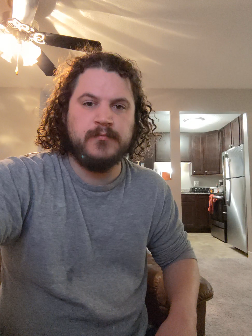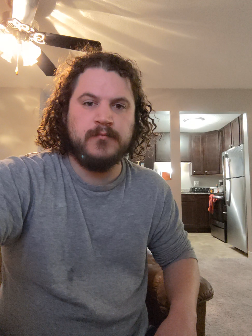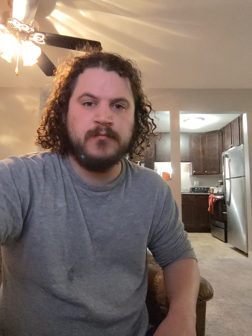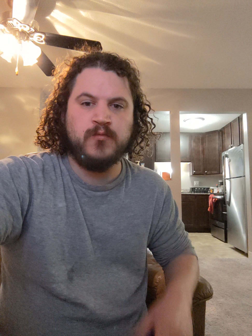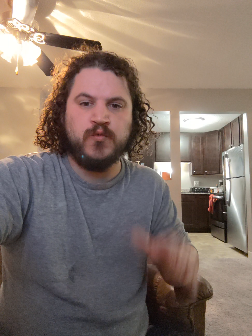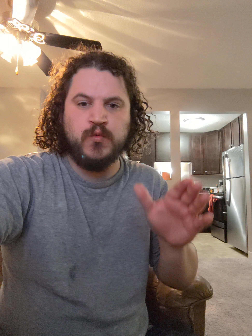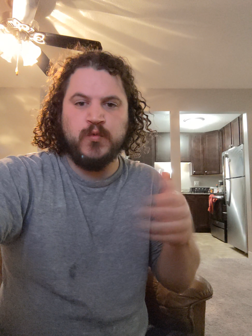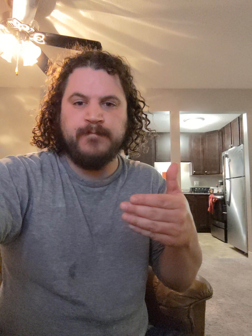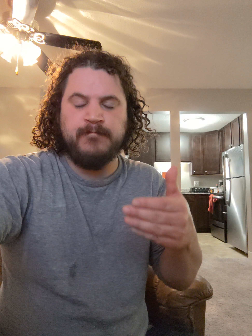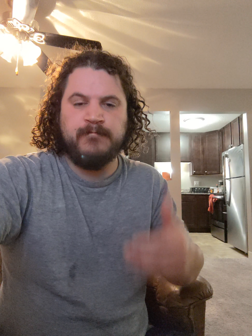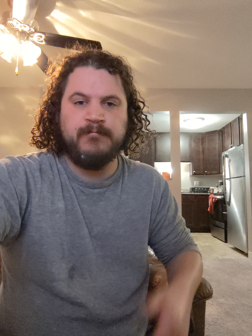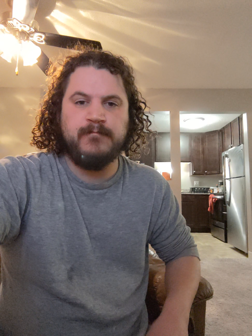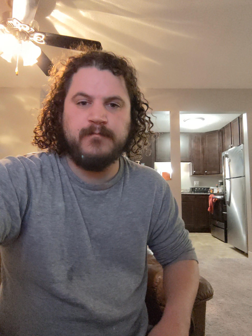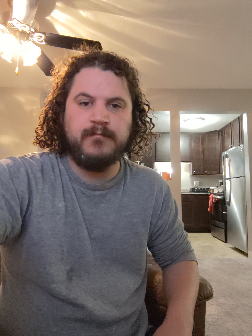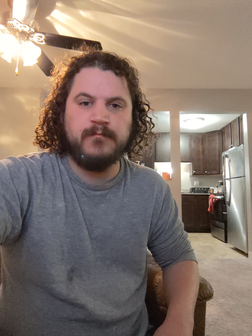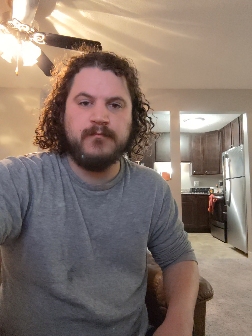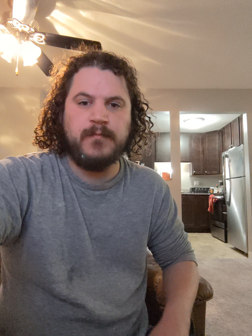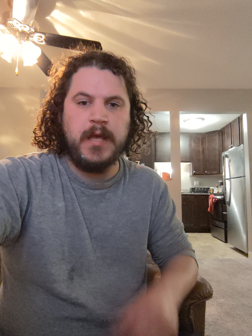room